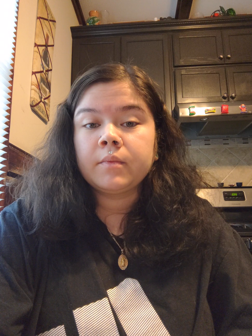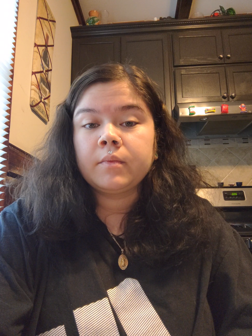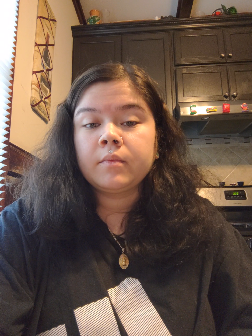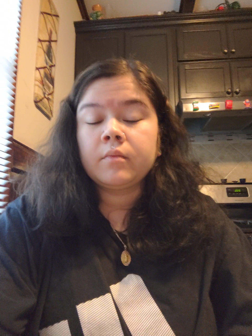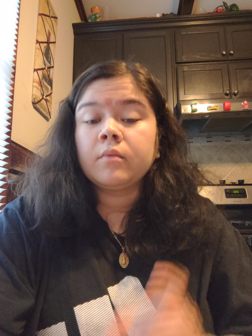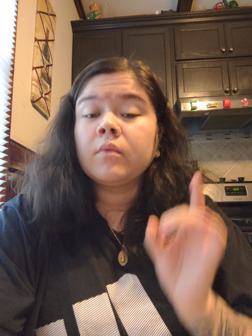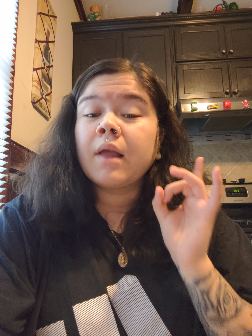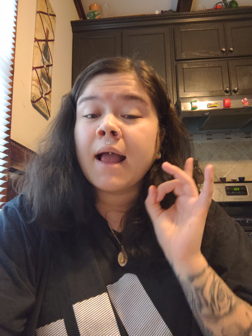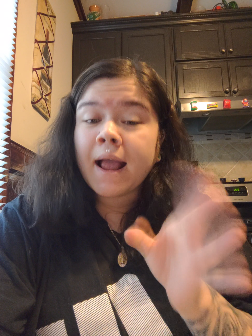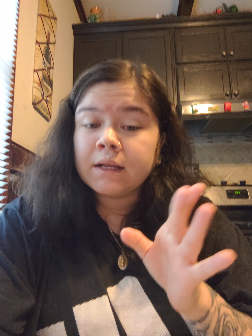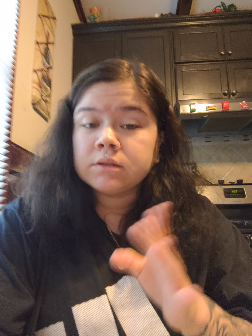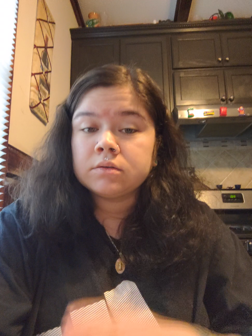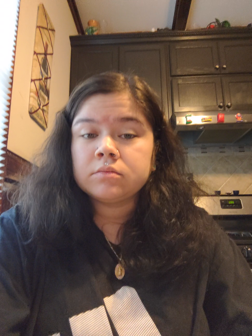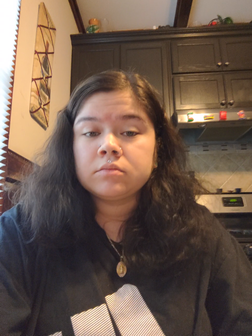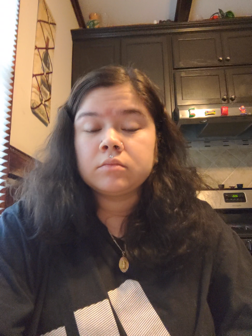hate